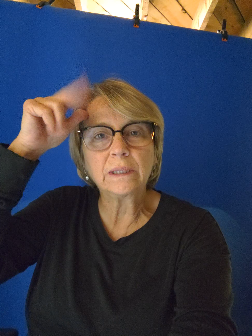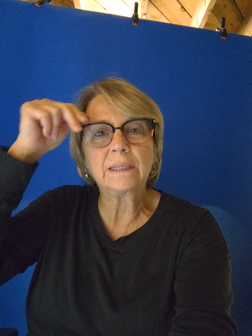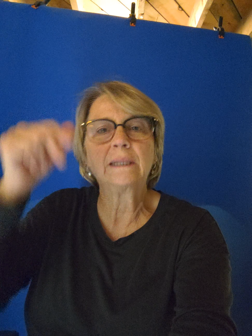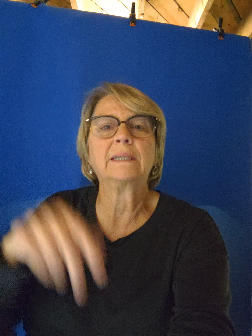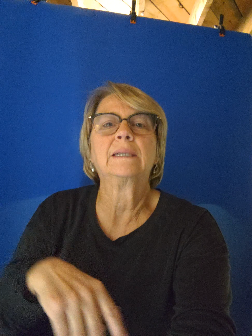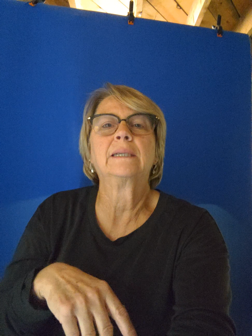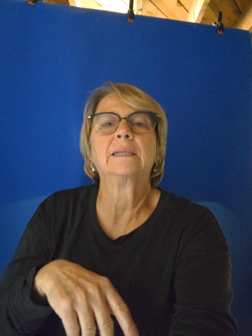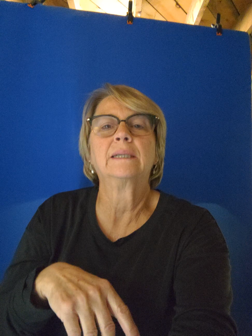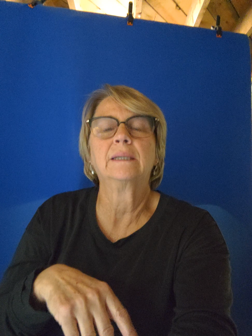horse